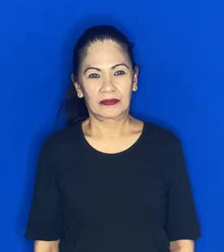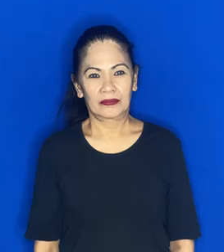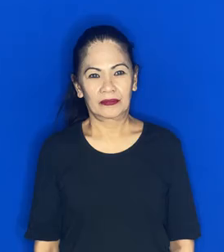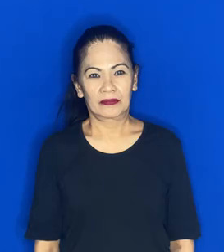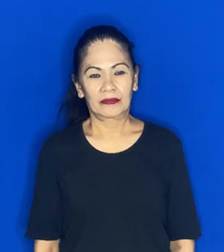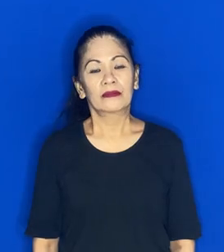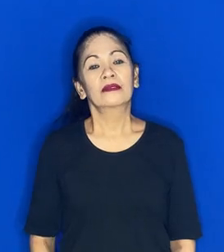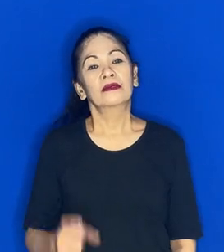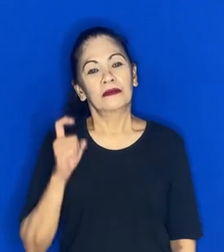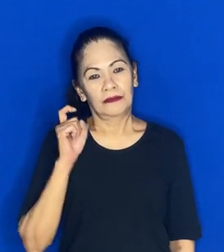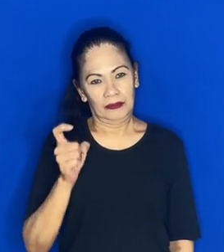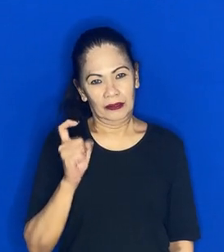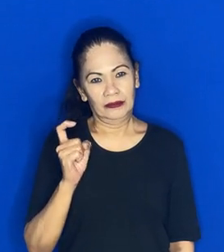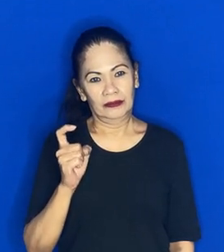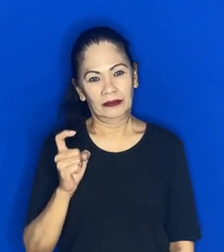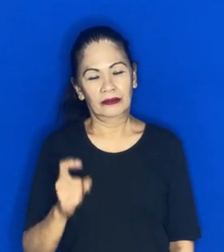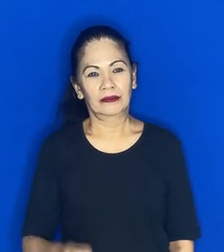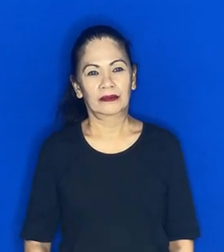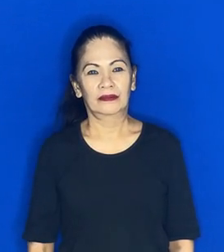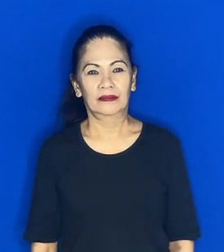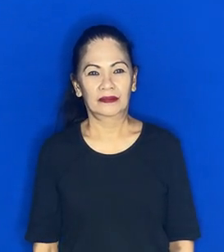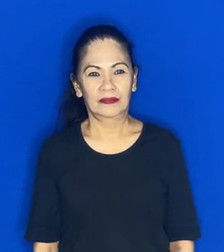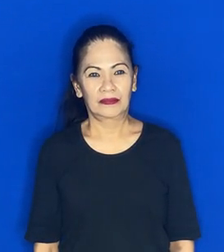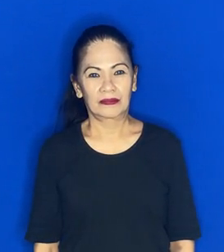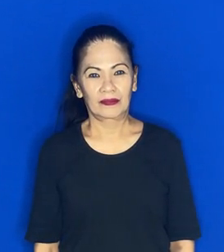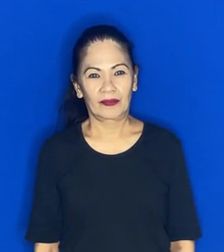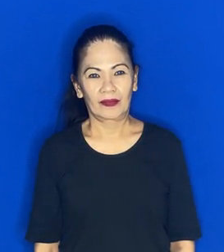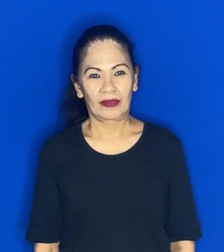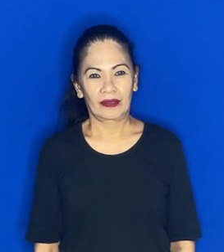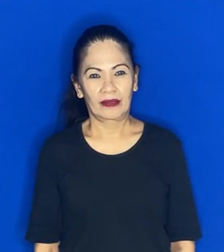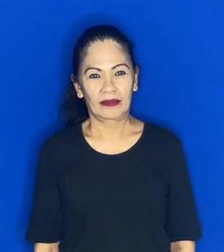fast